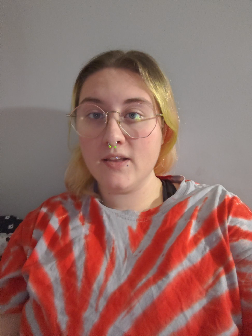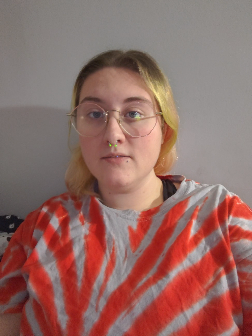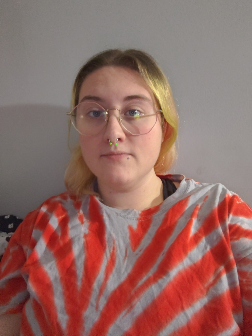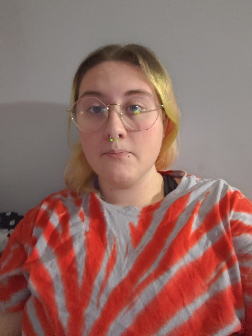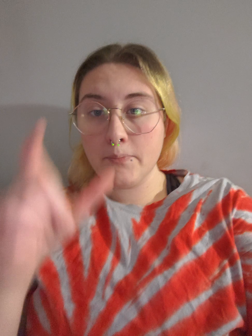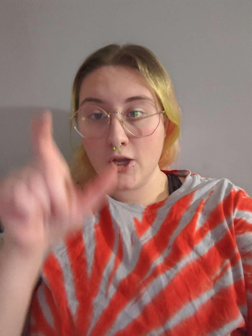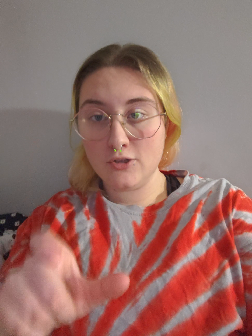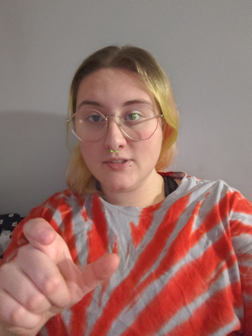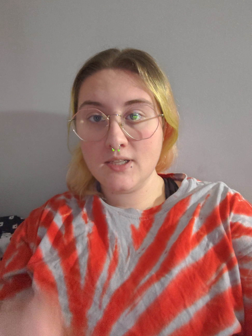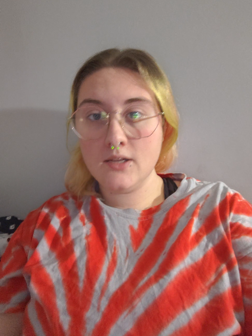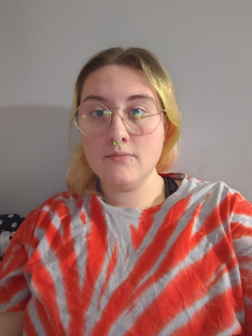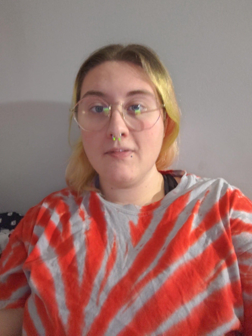person